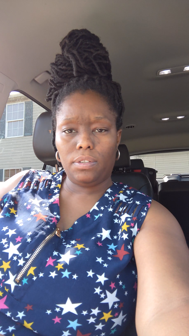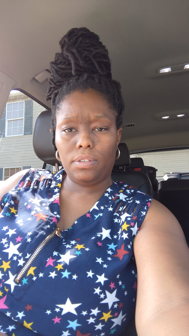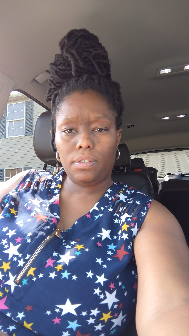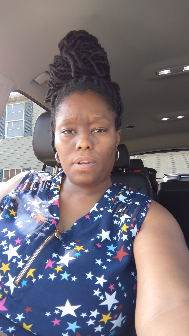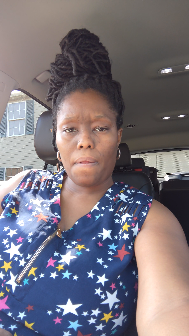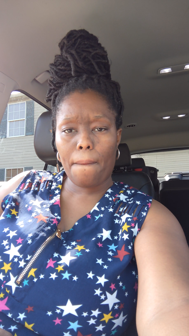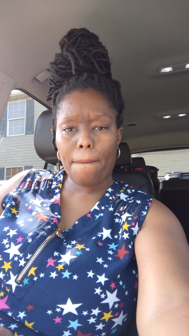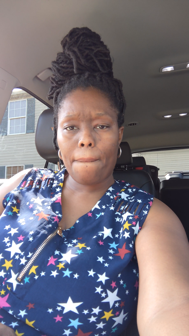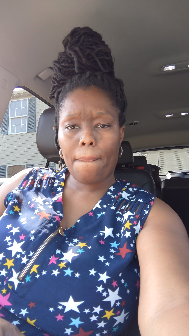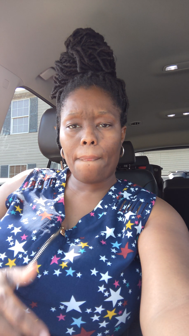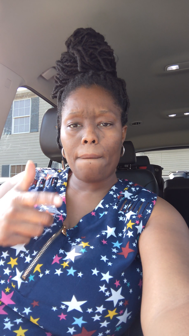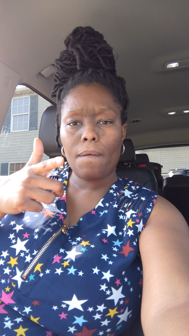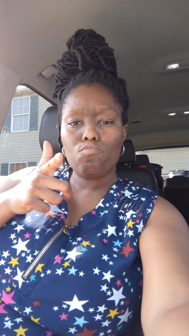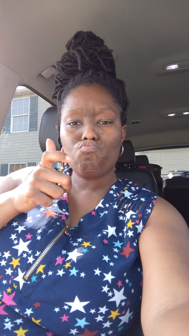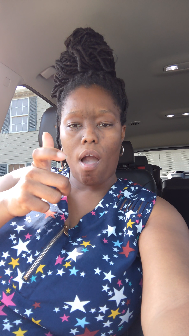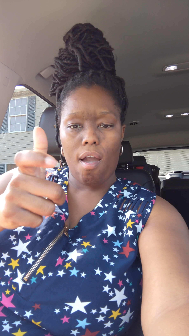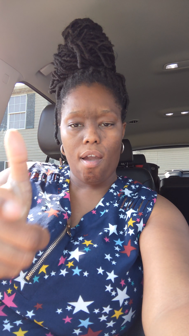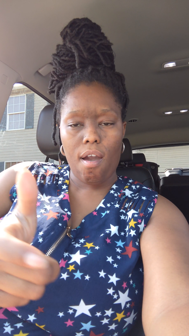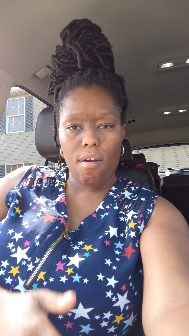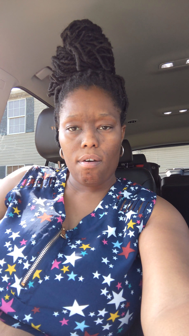run